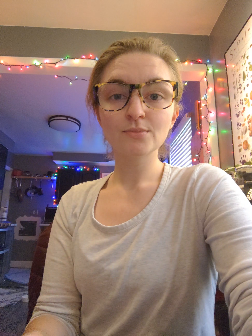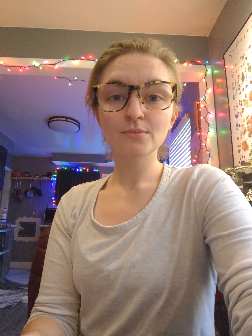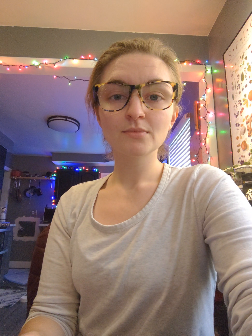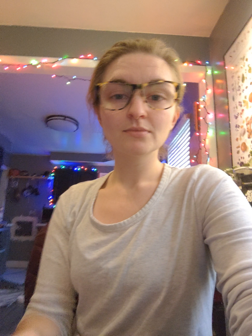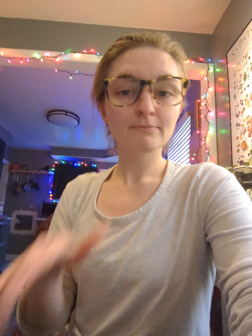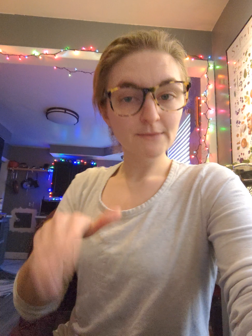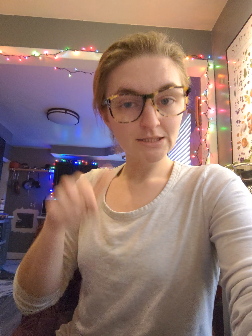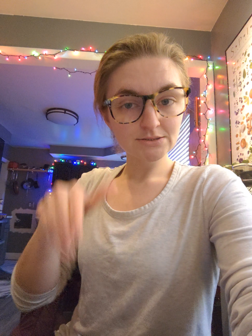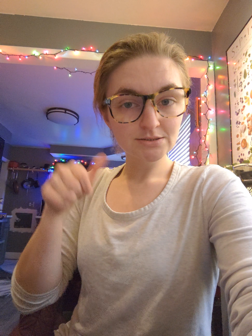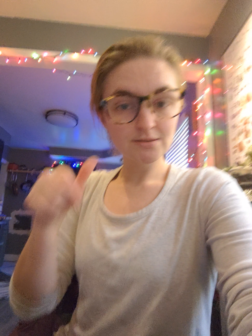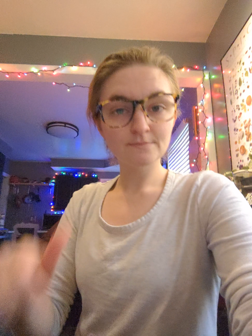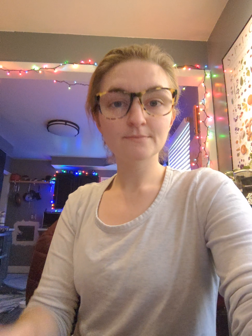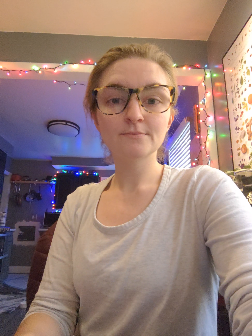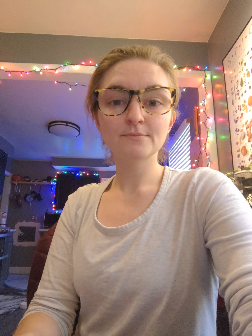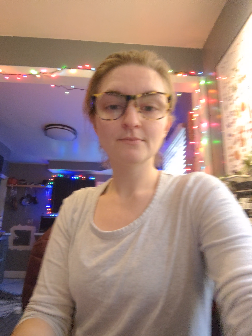jeans